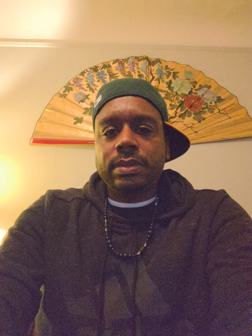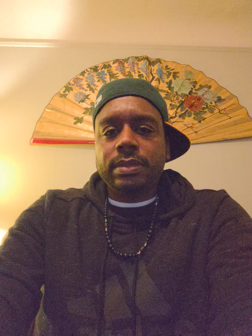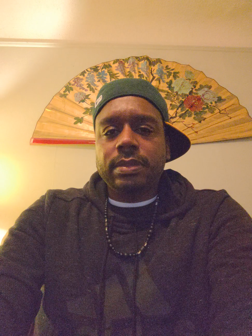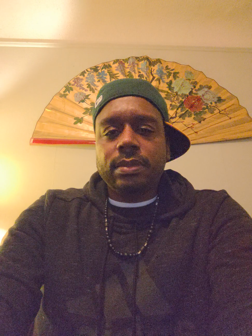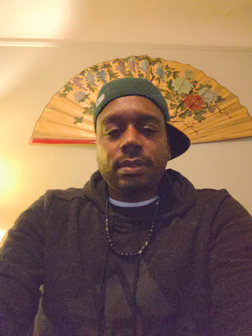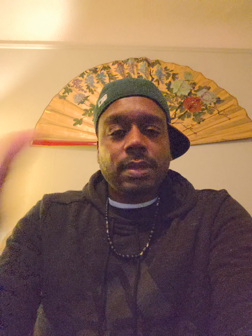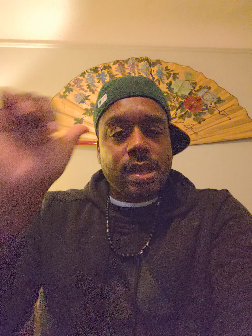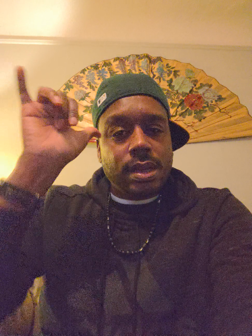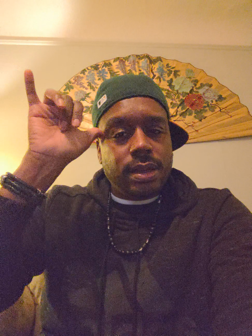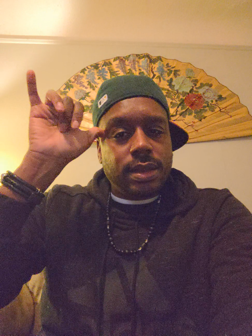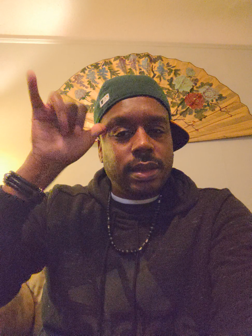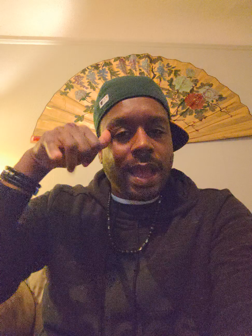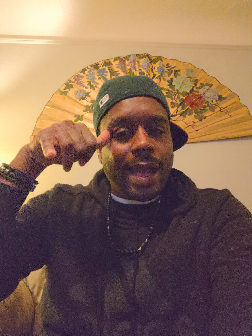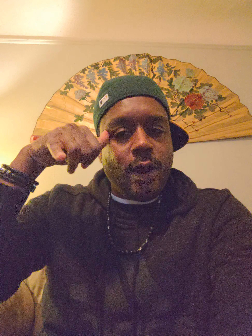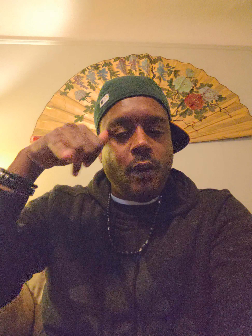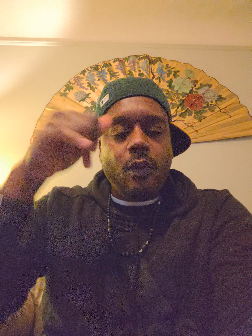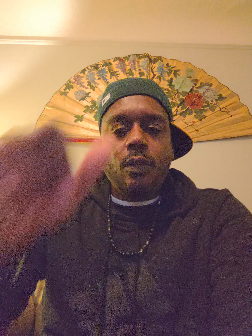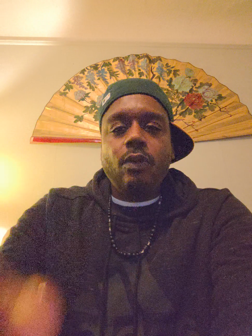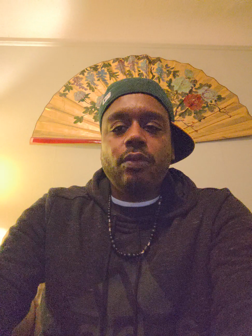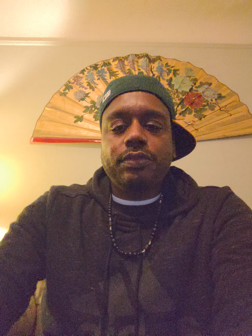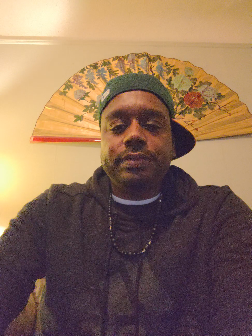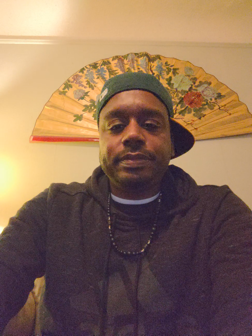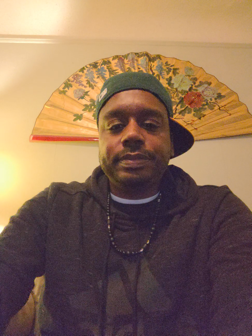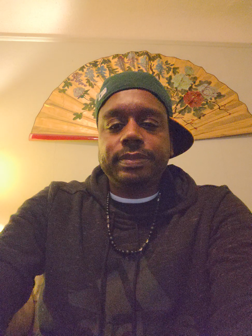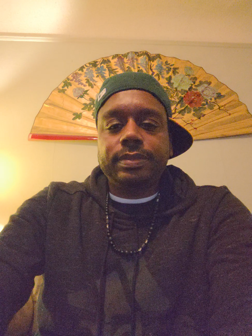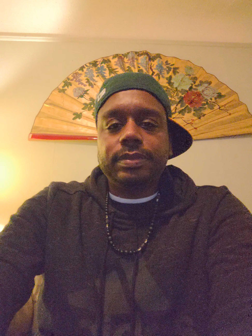cow